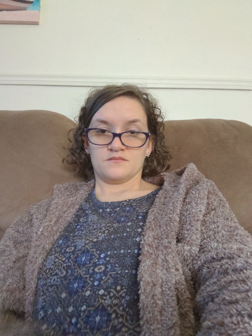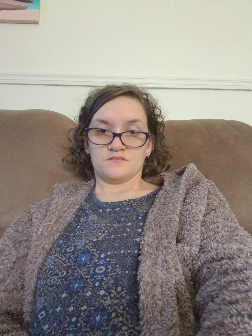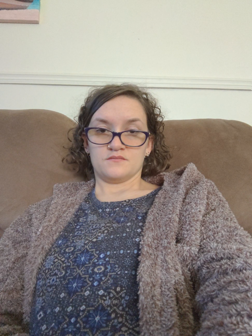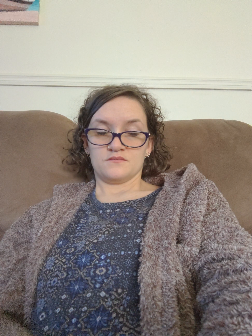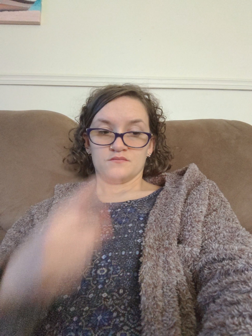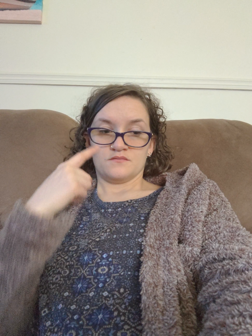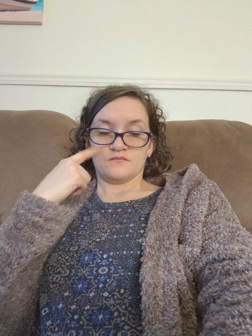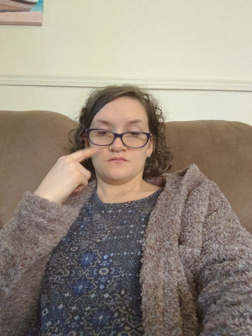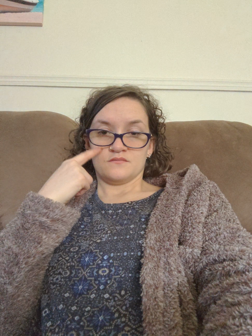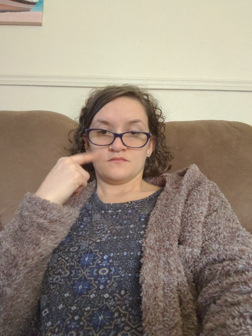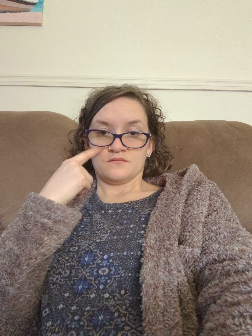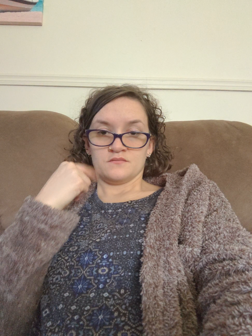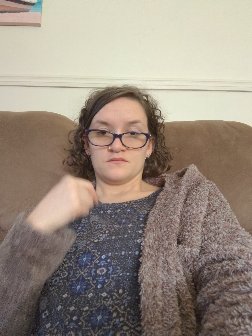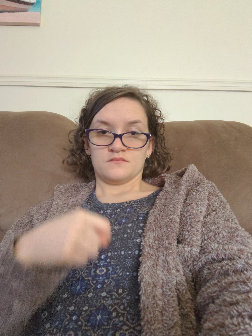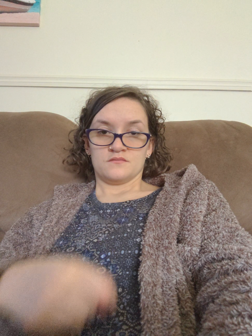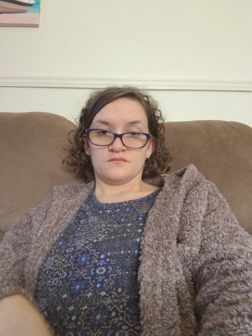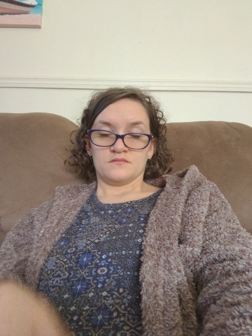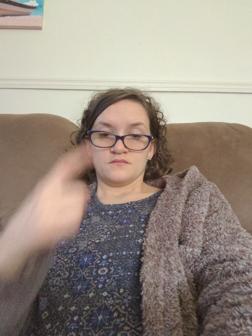cry